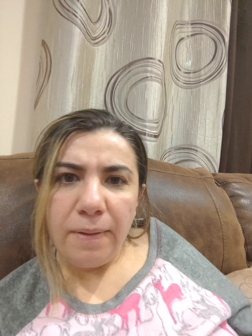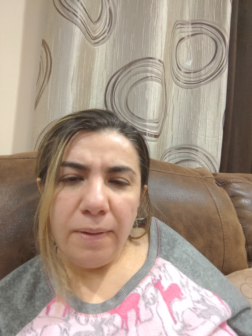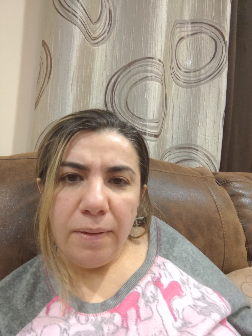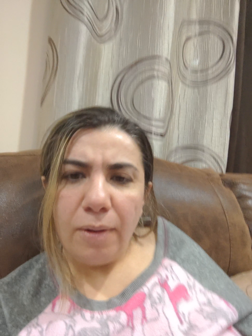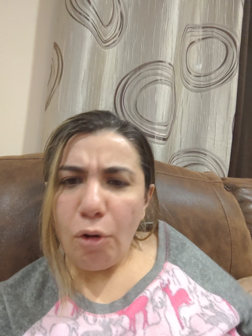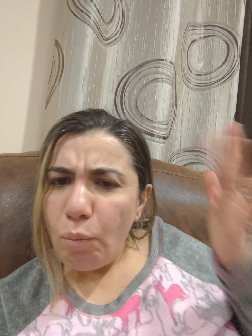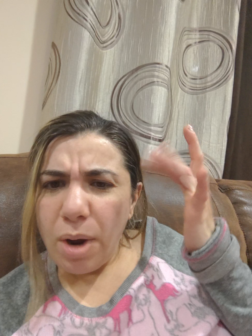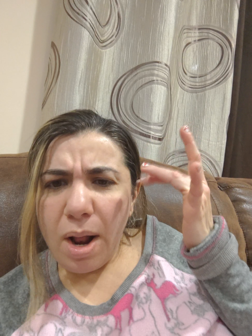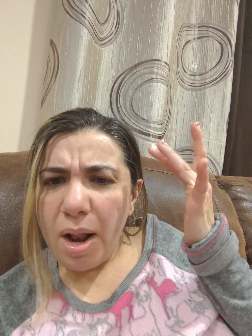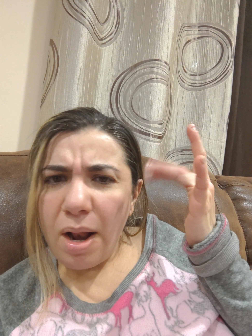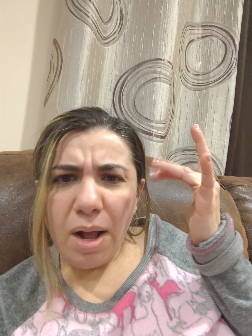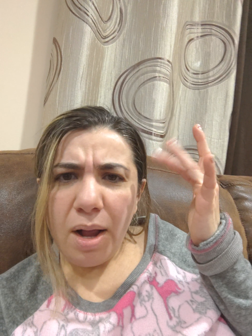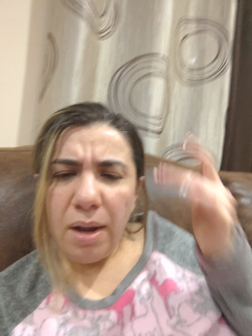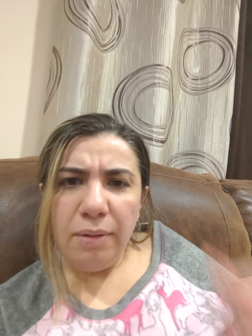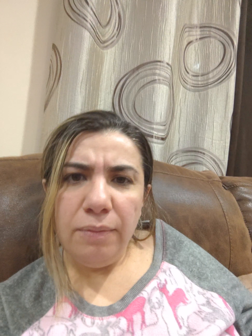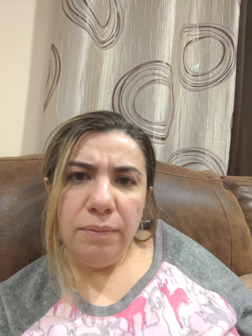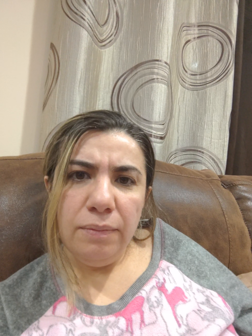why